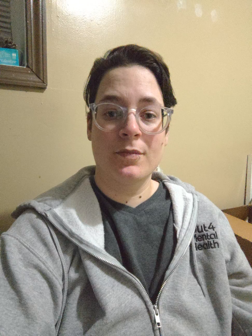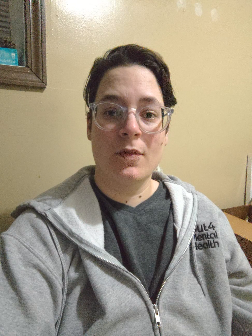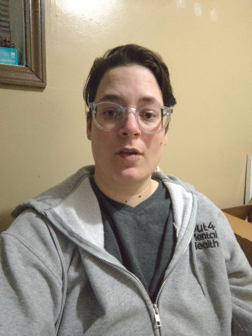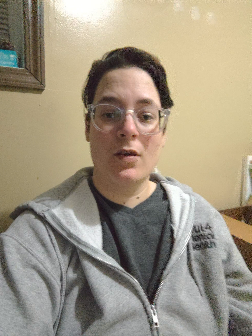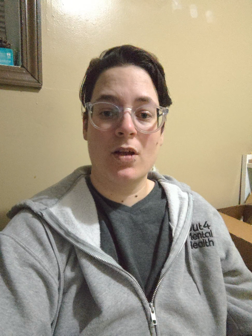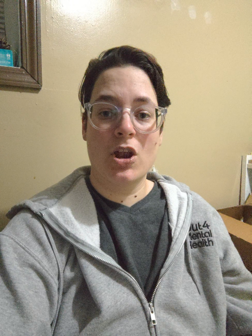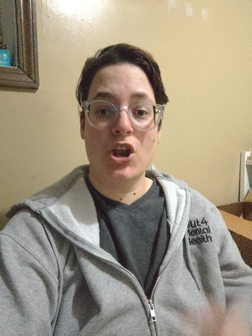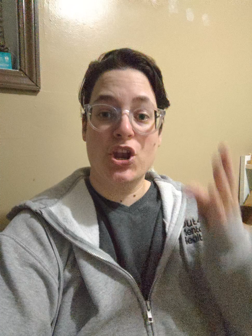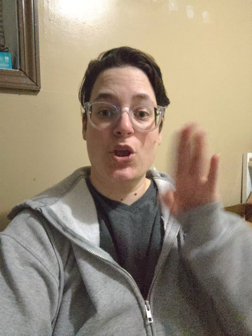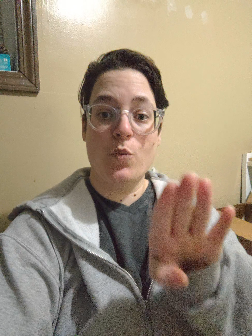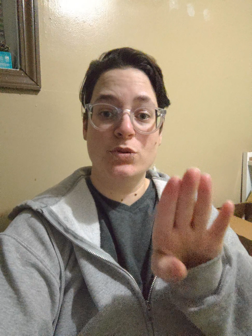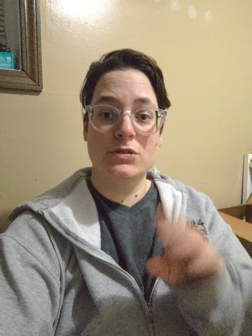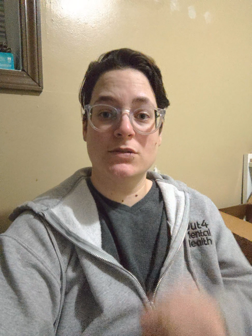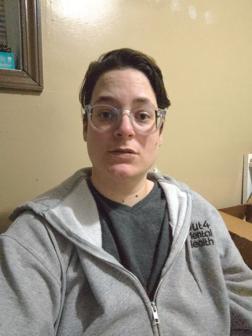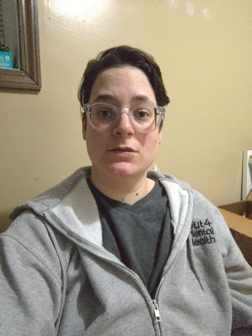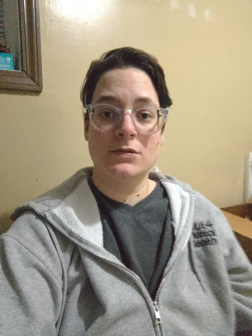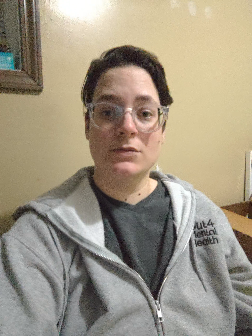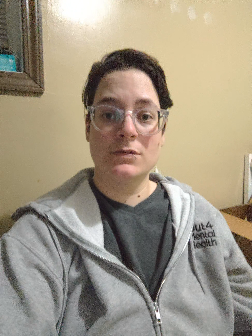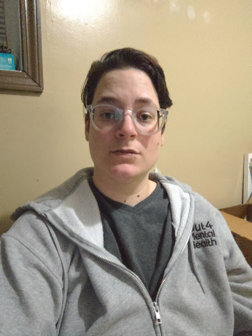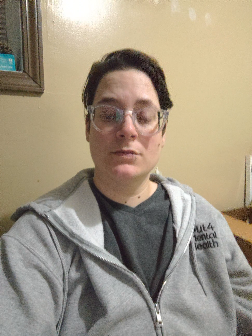close